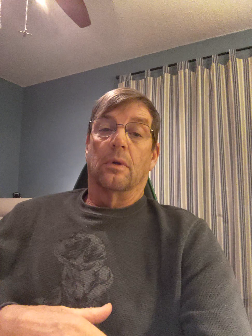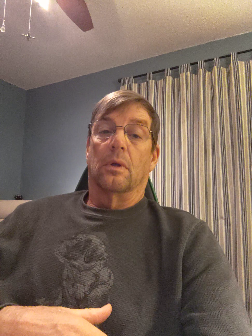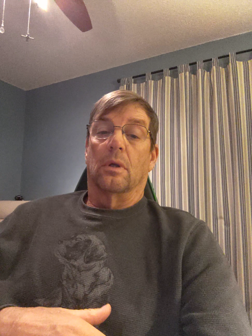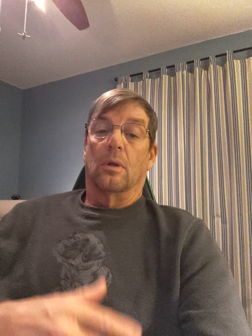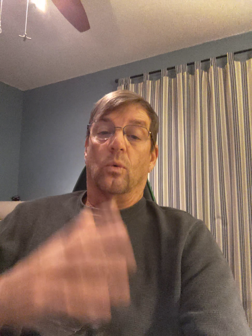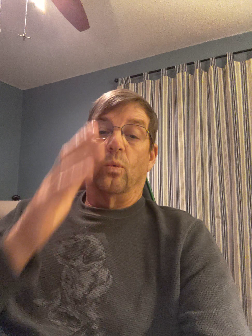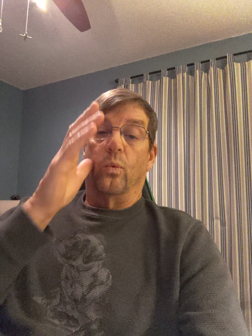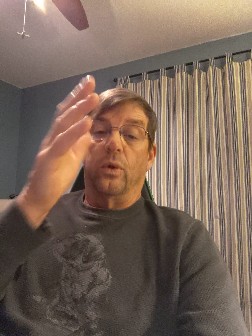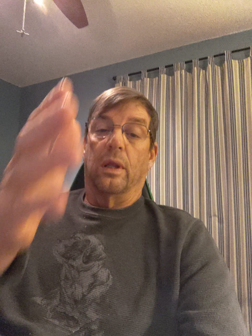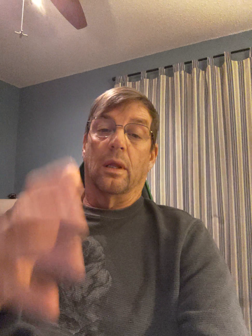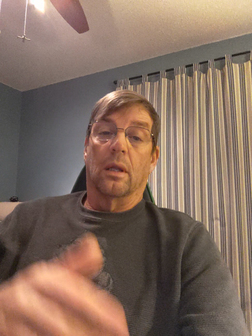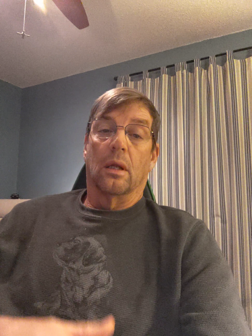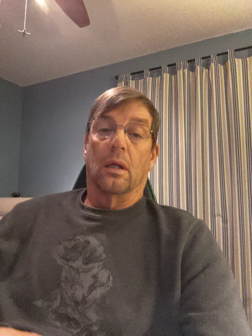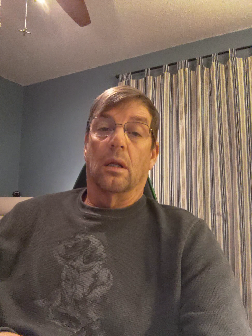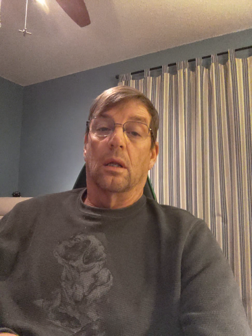will